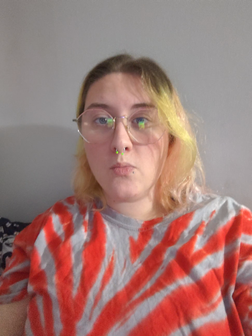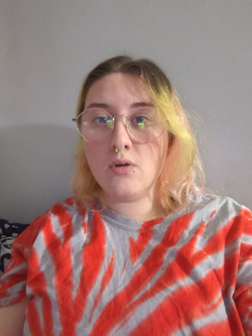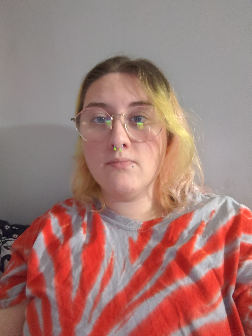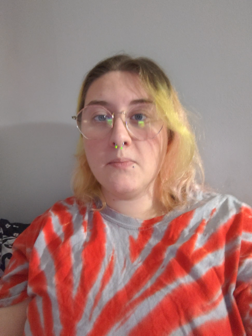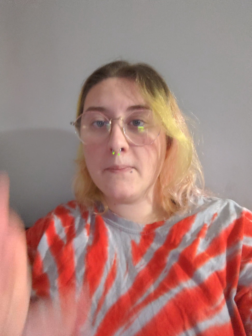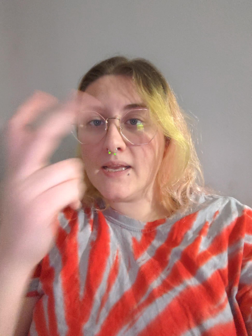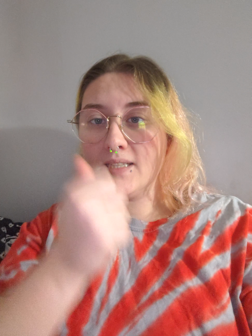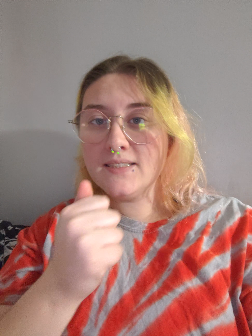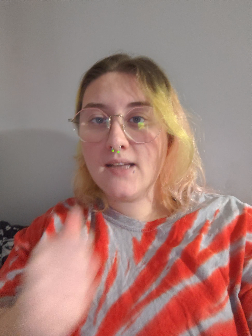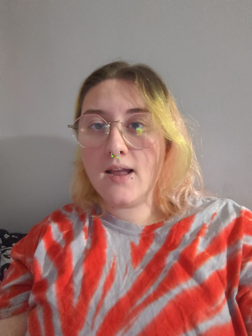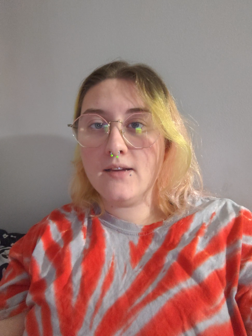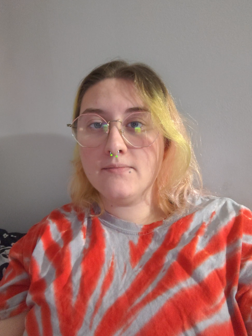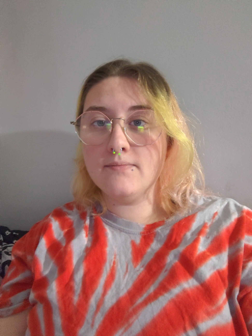pizza